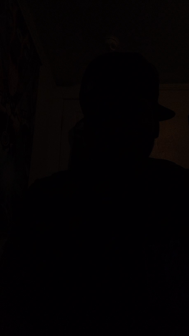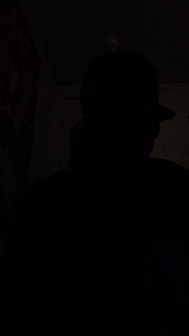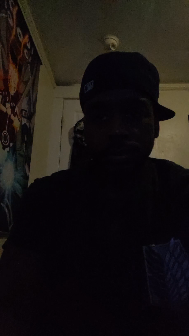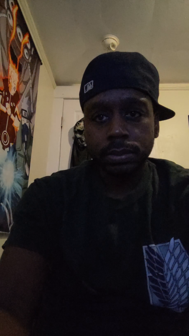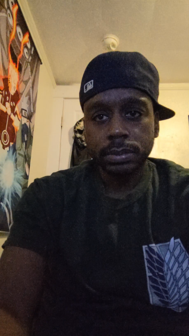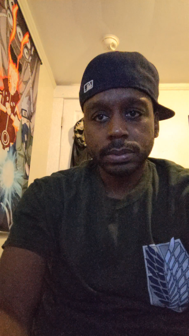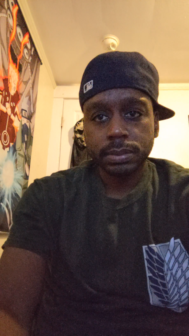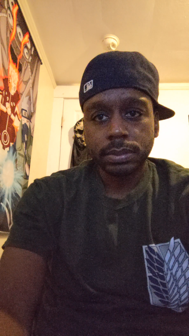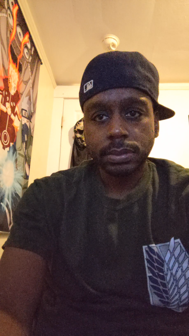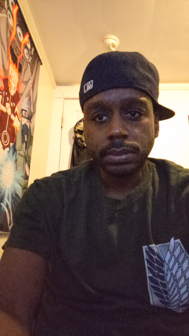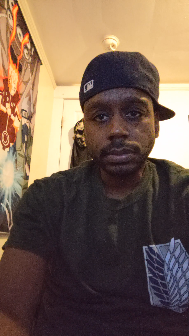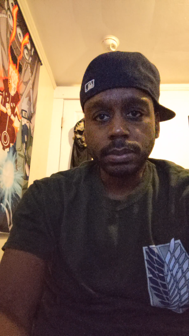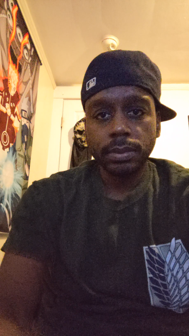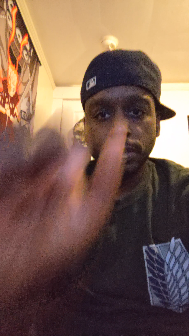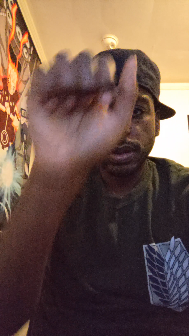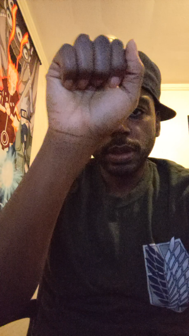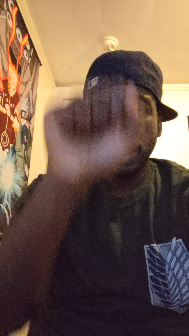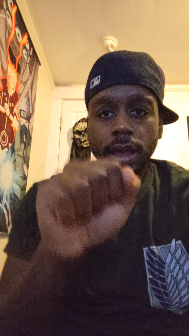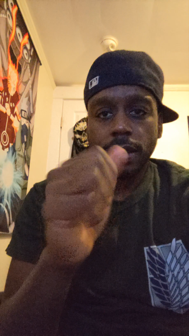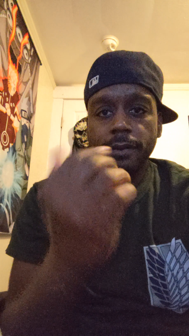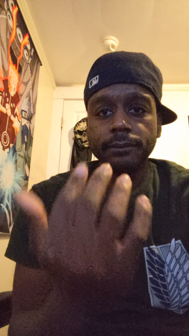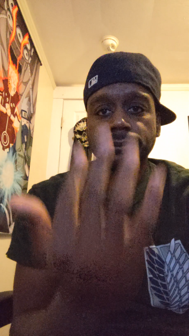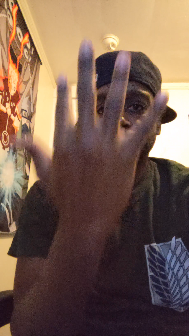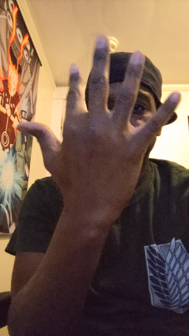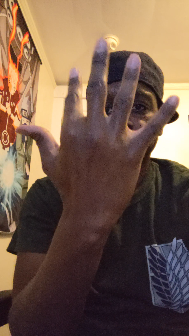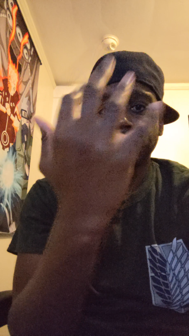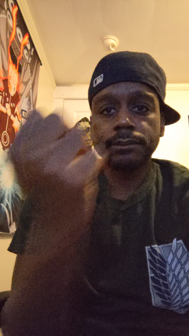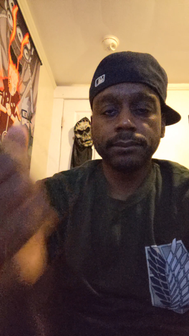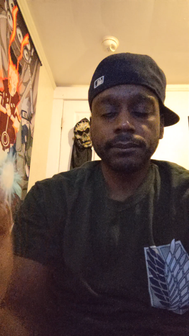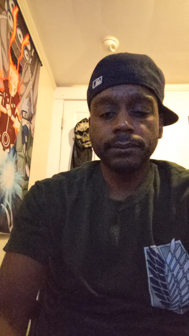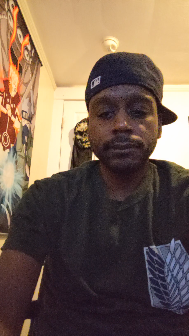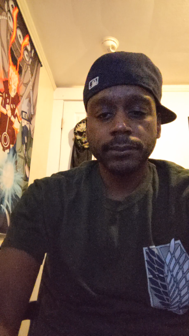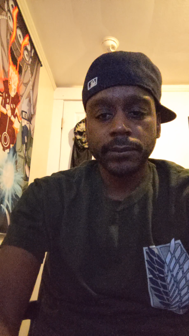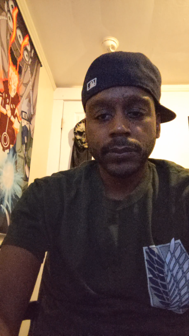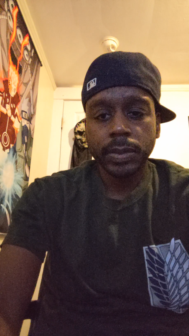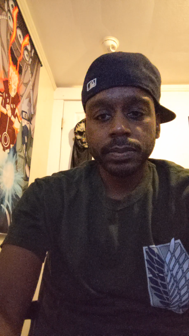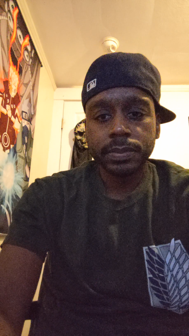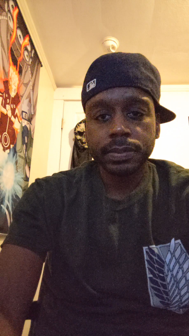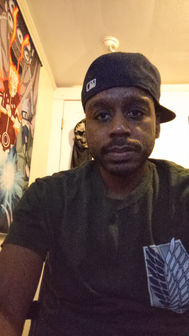gloves